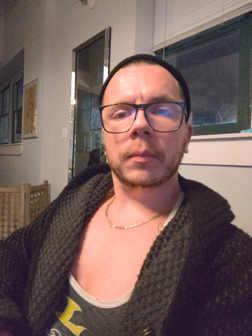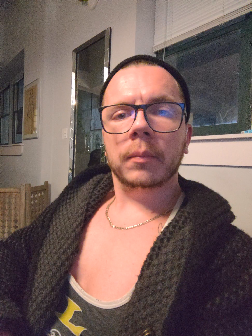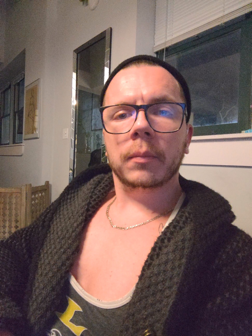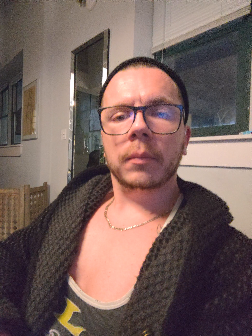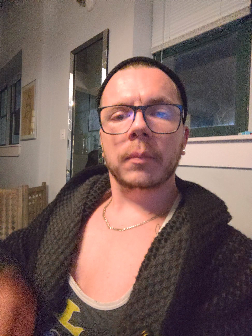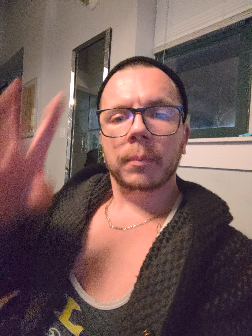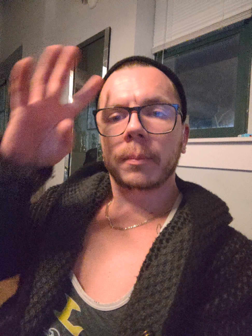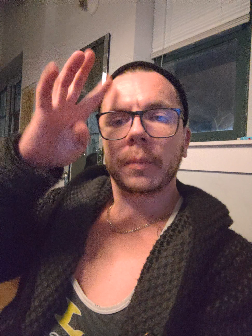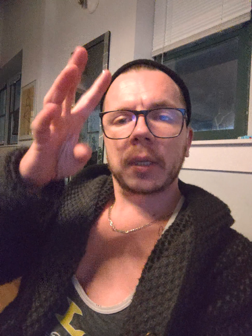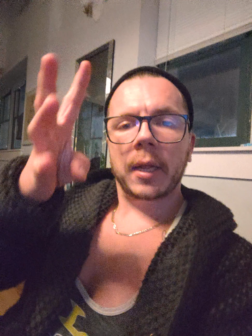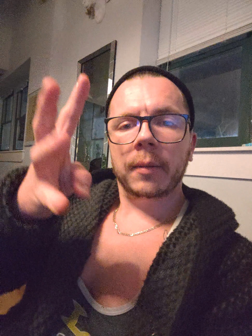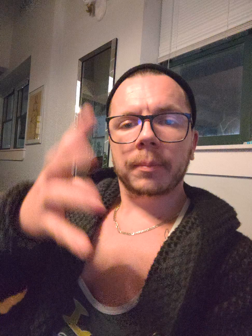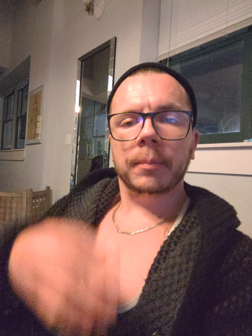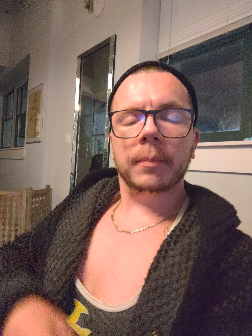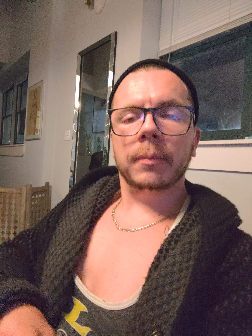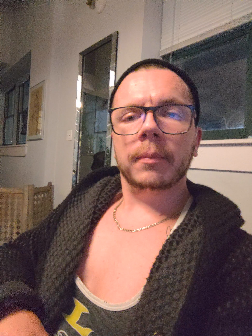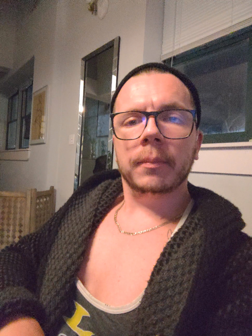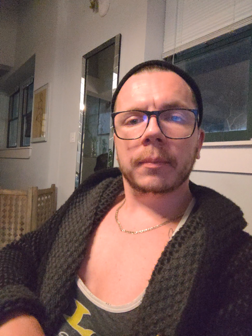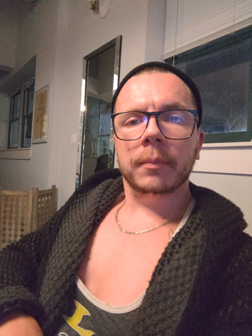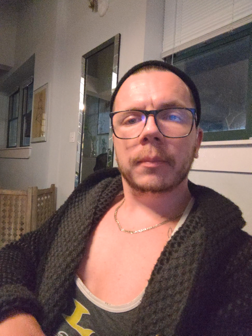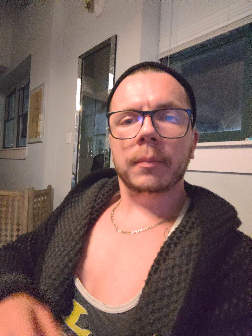pretend